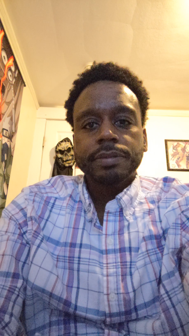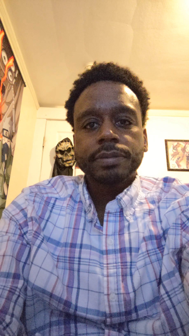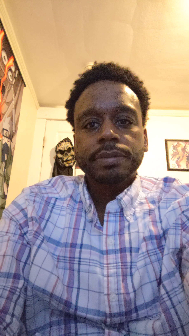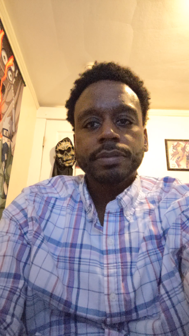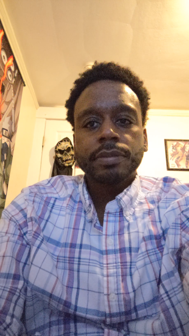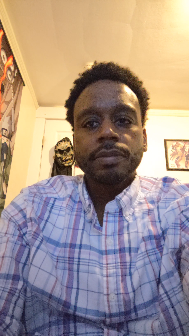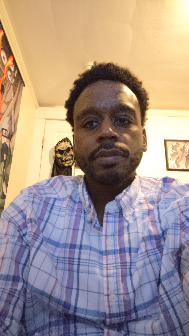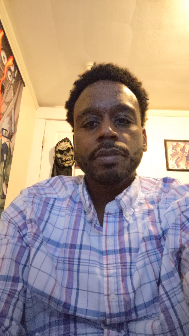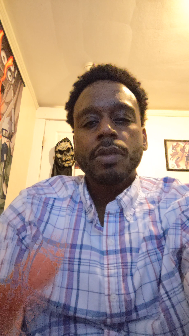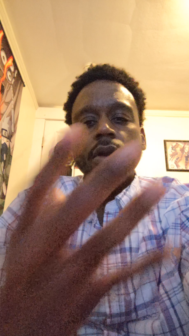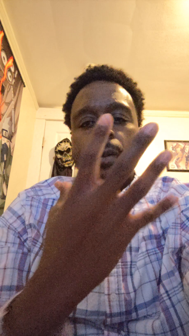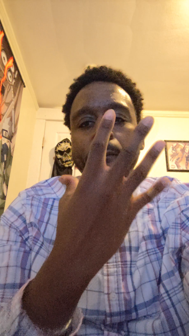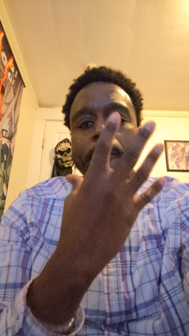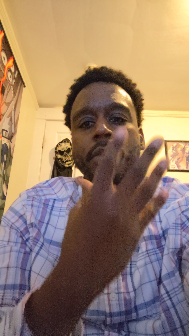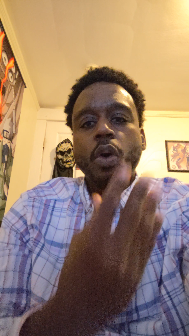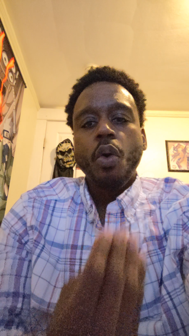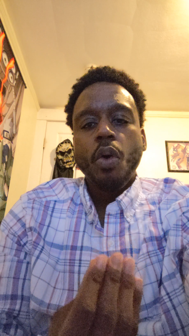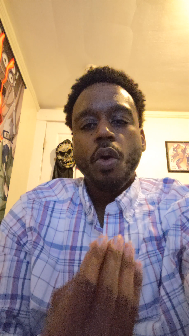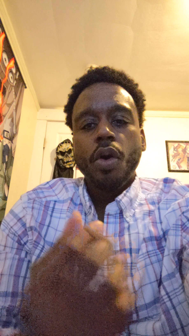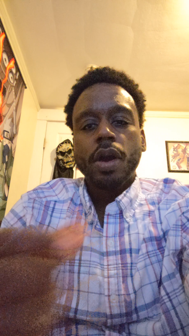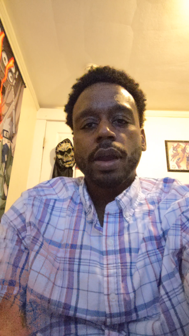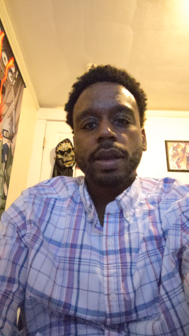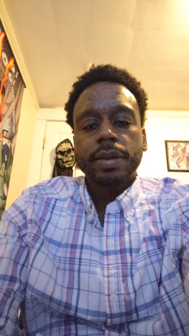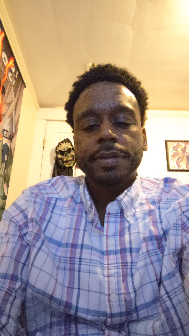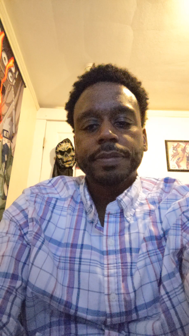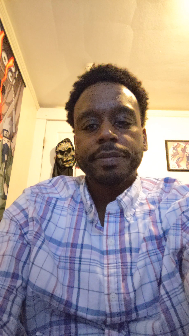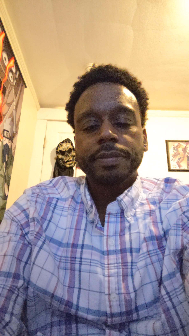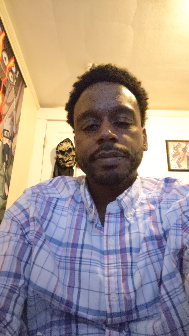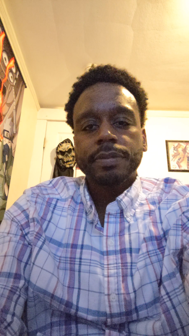poor